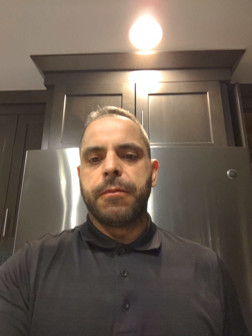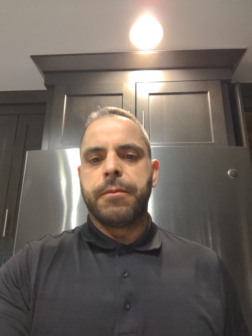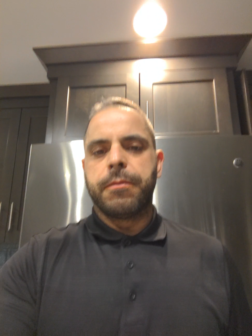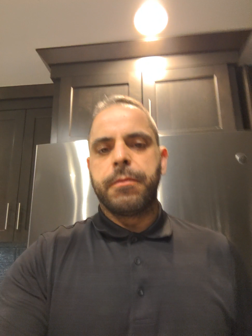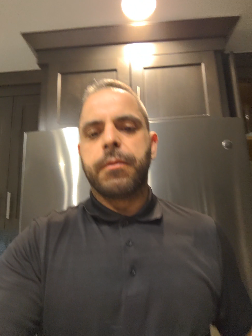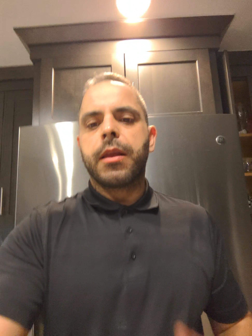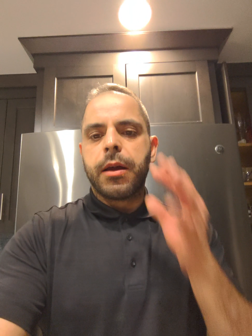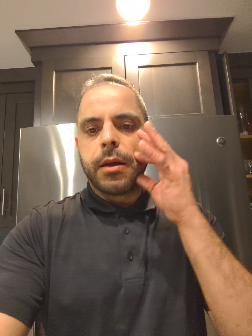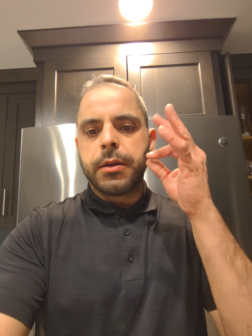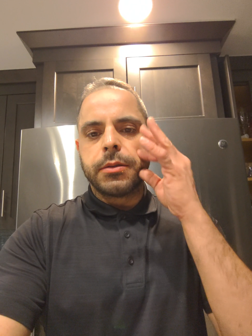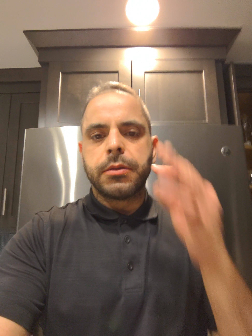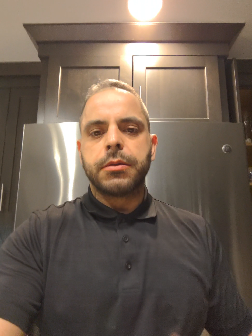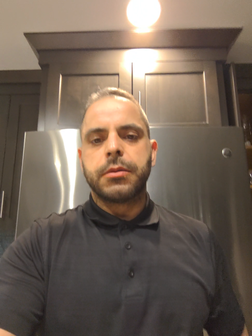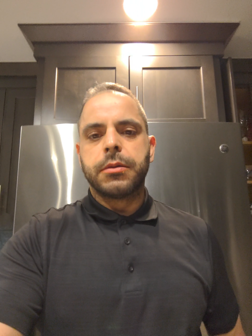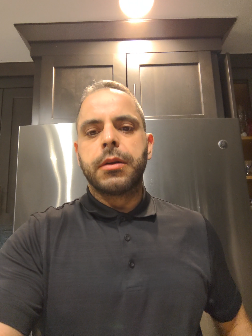cat